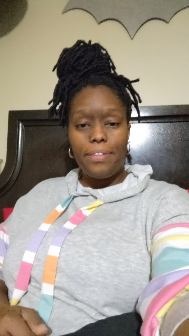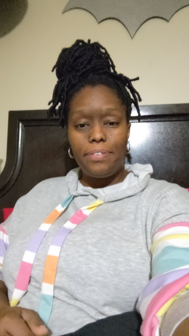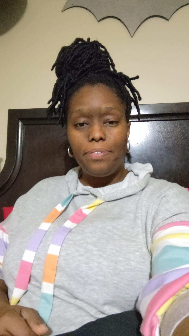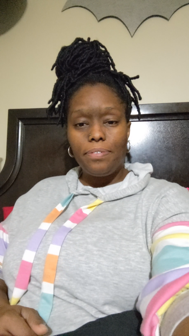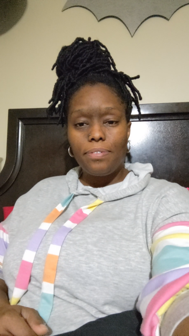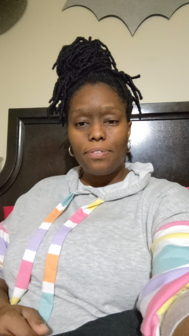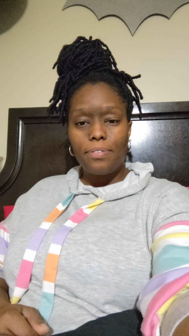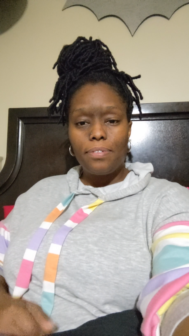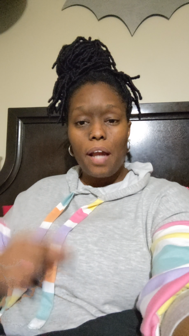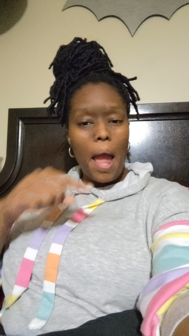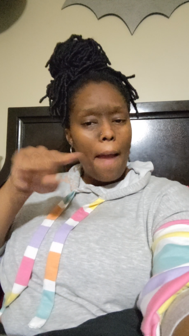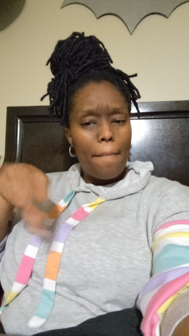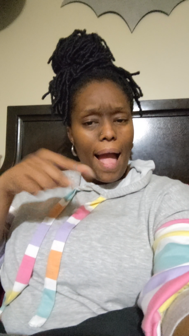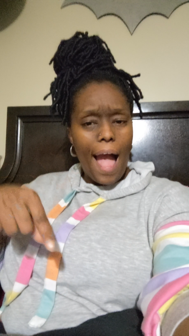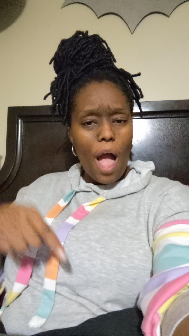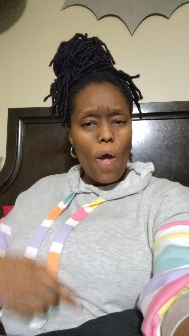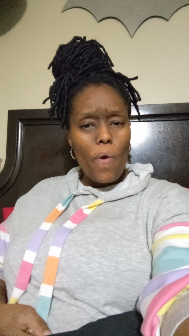about